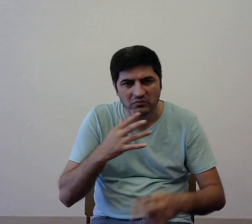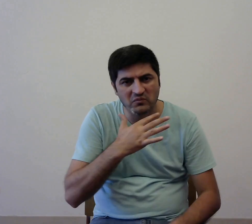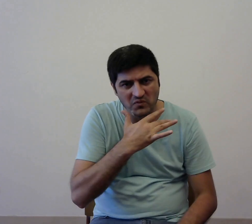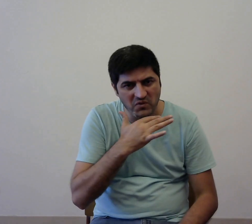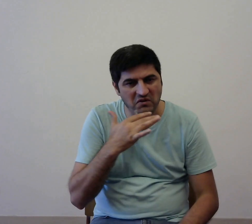çox